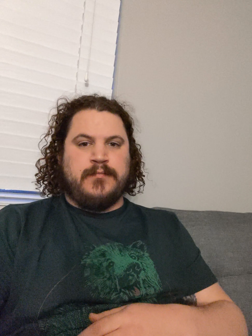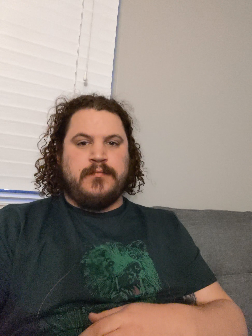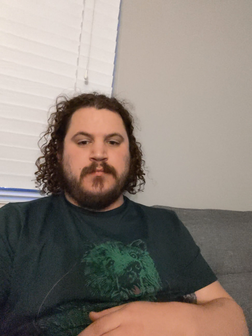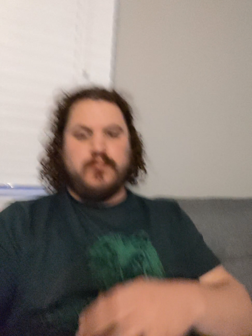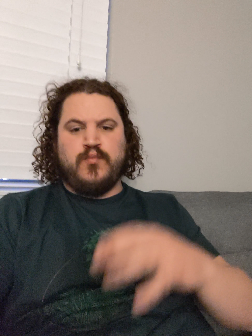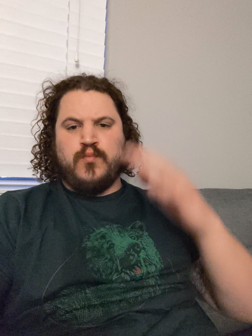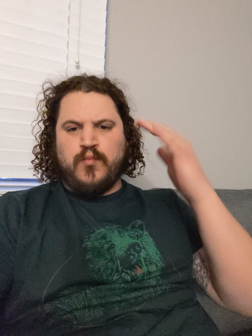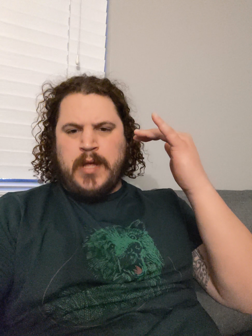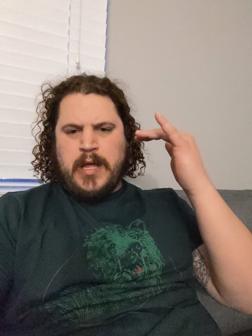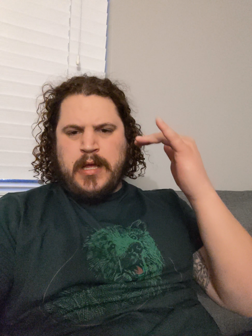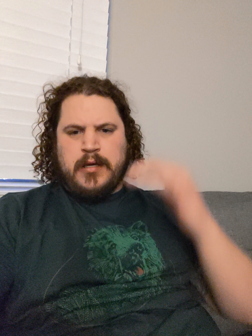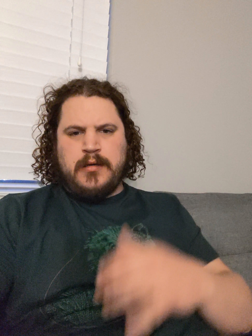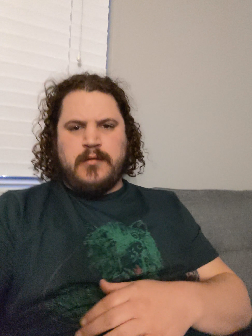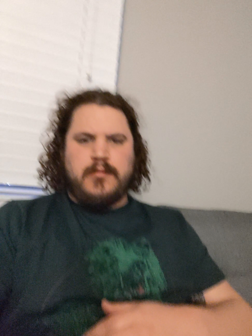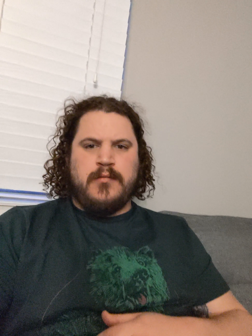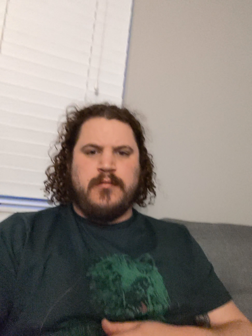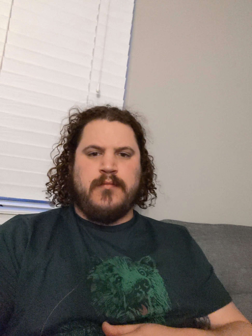why